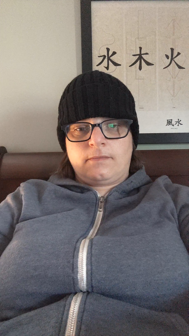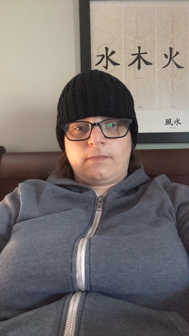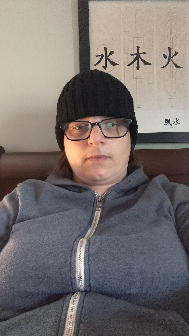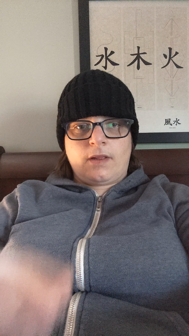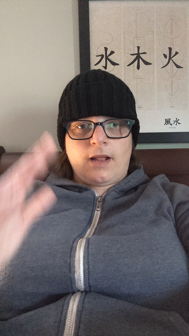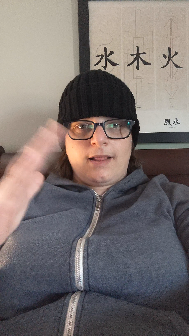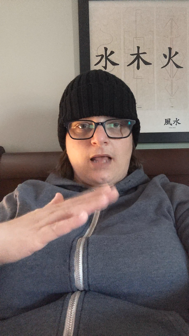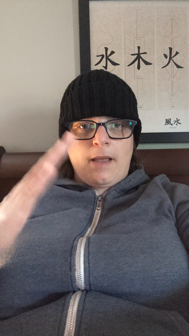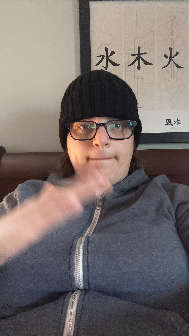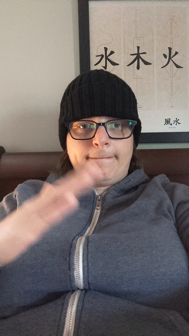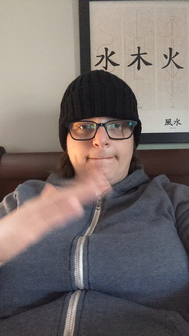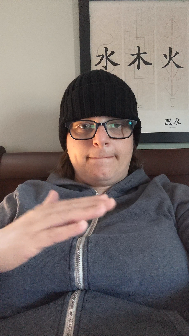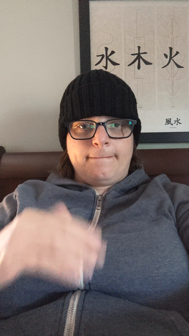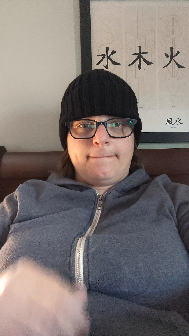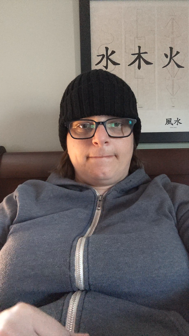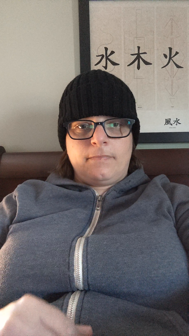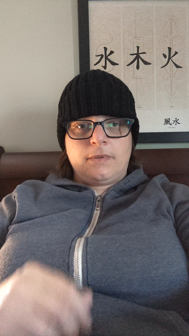clap